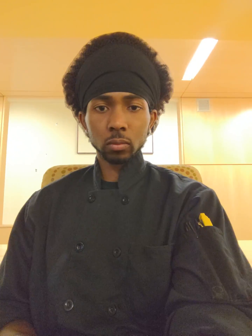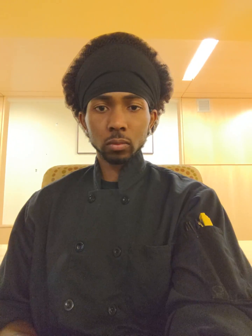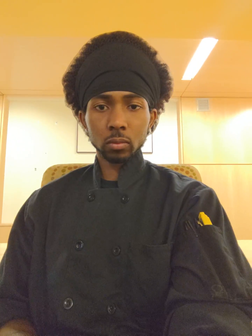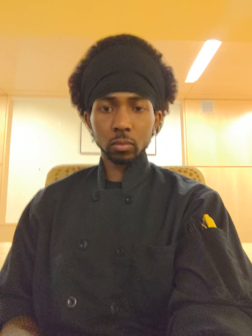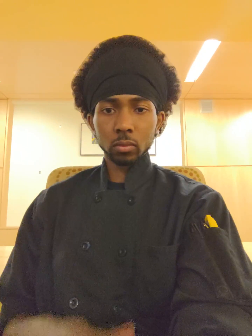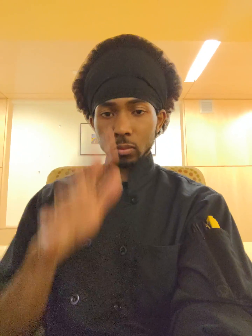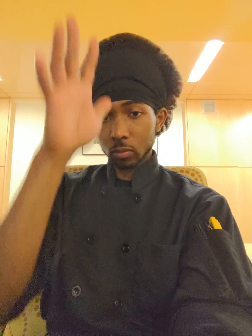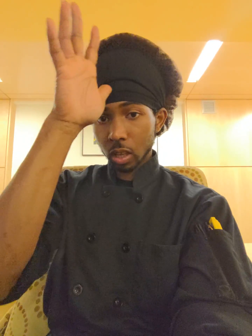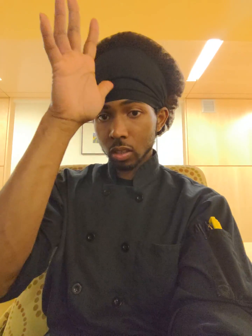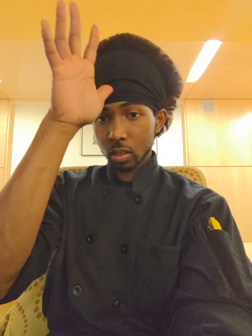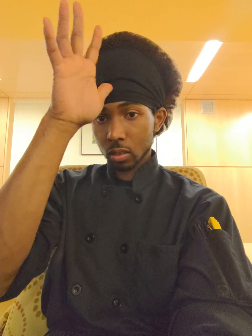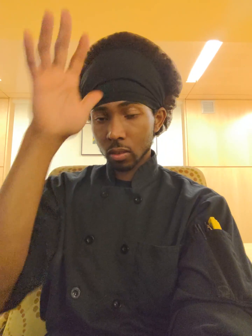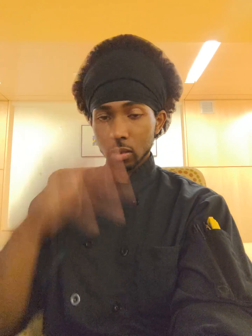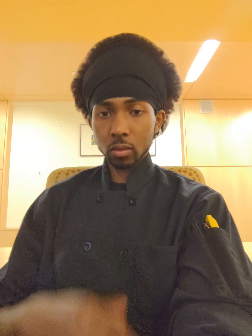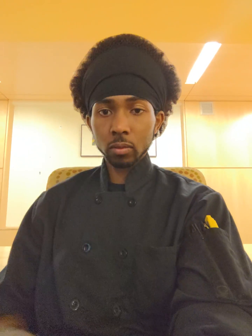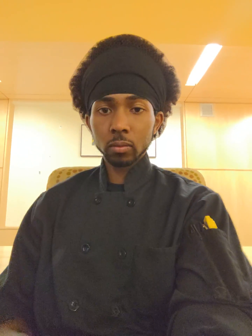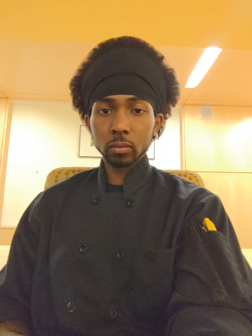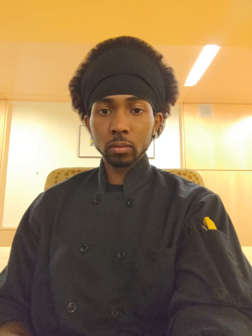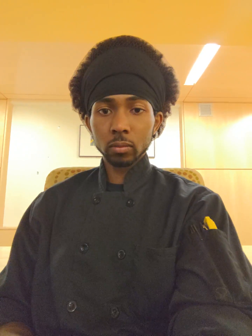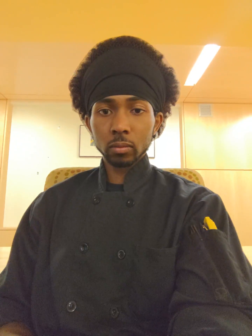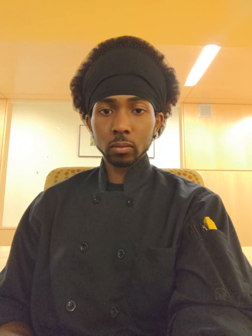daddy